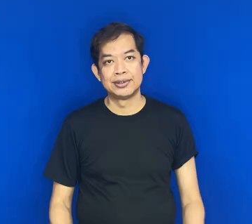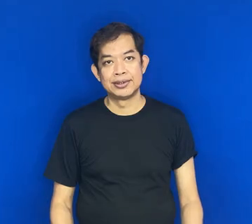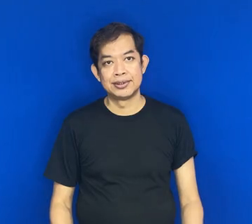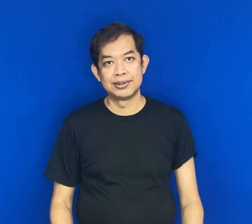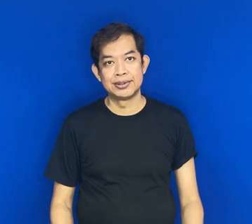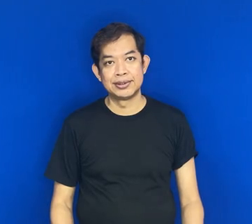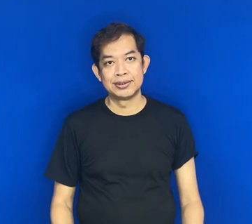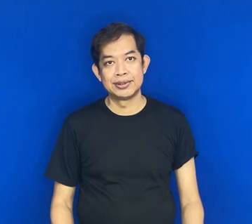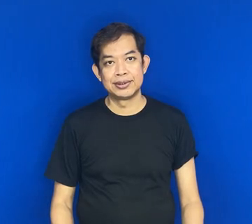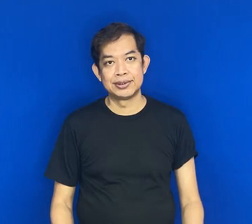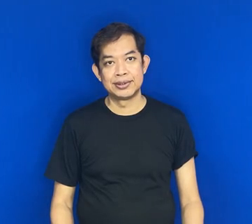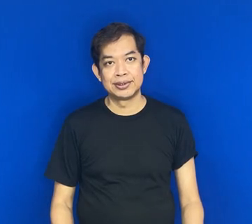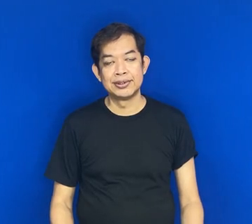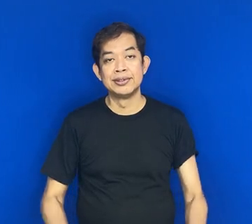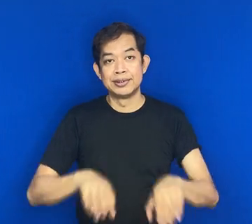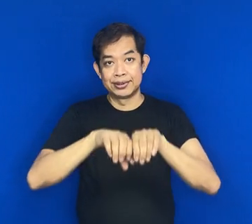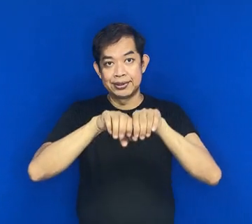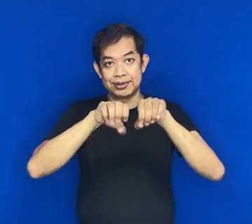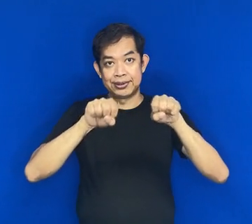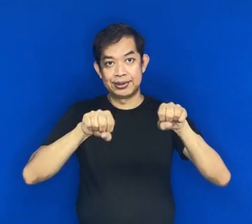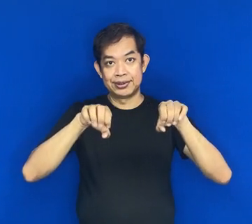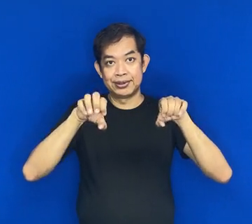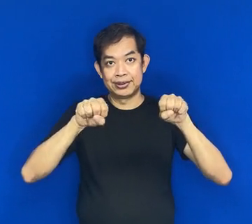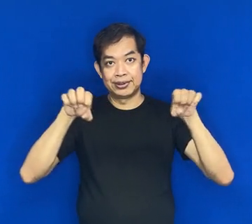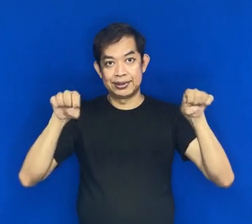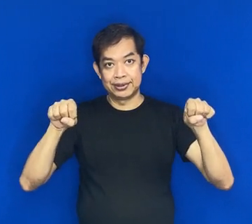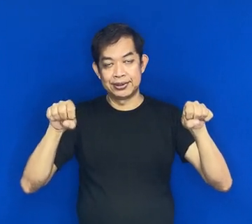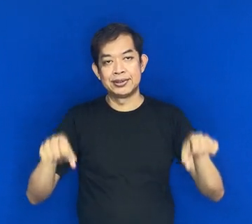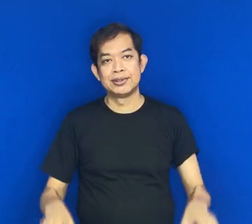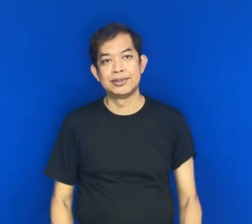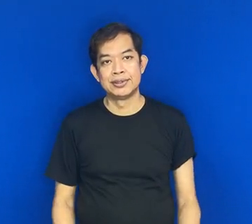longanisa